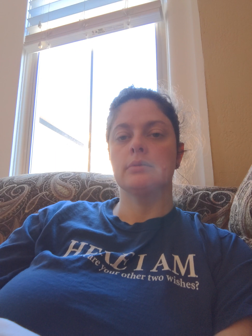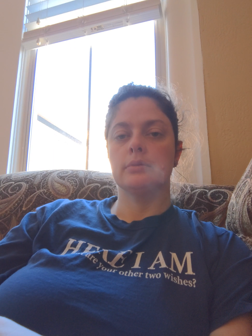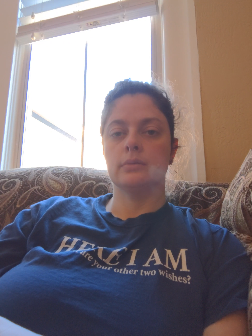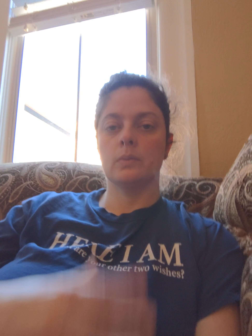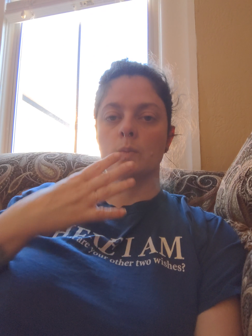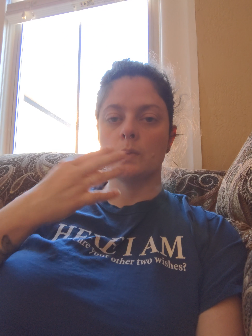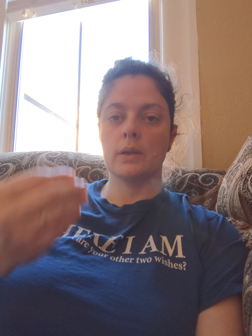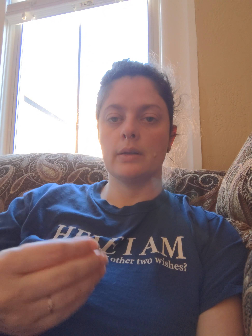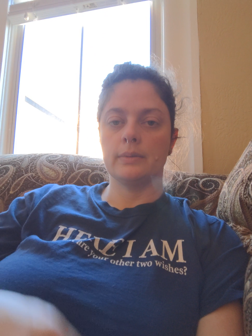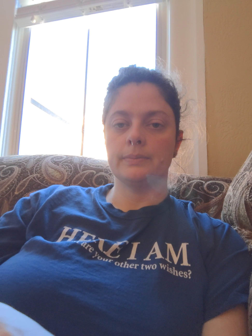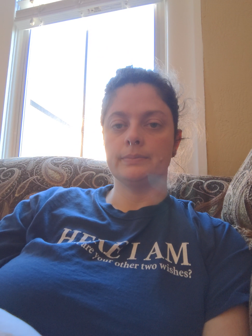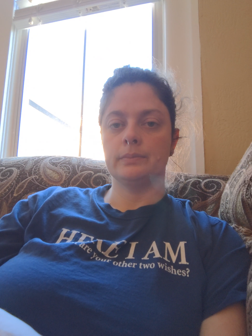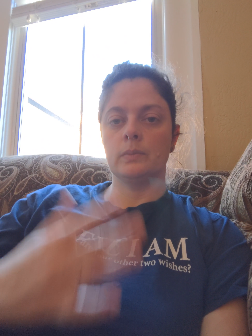wet